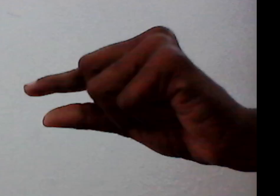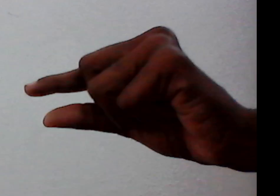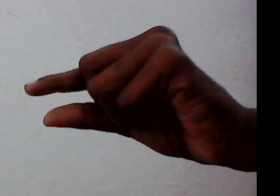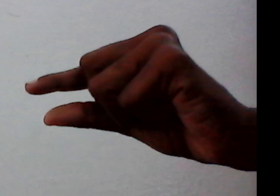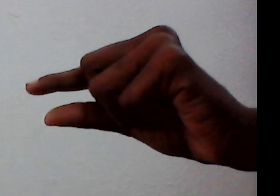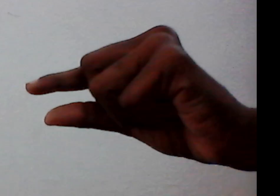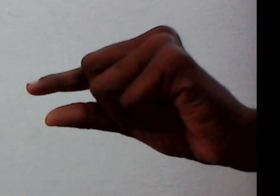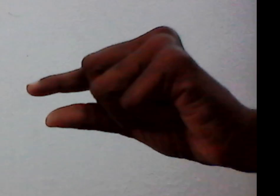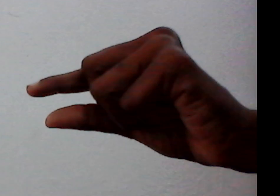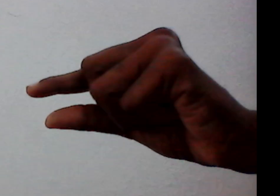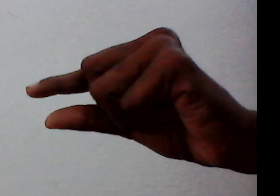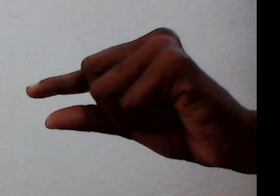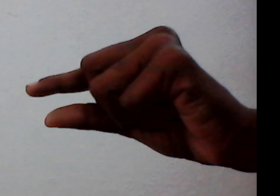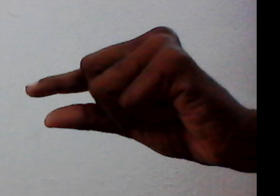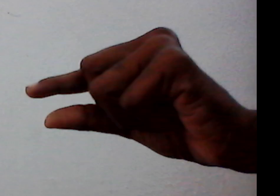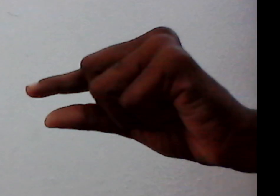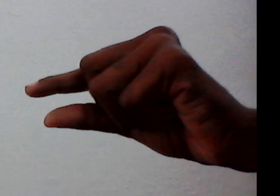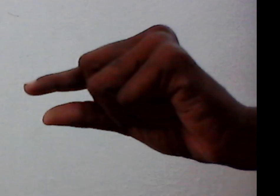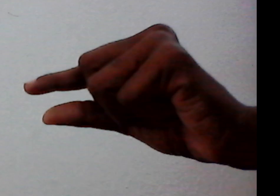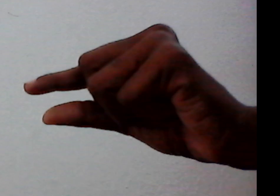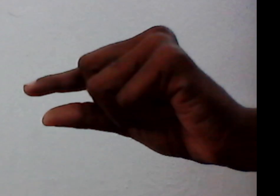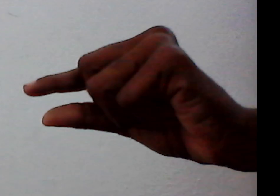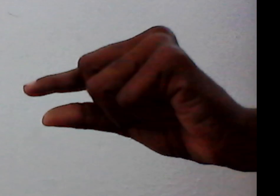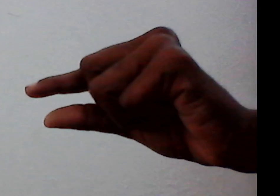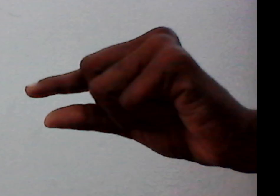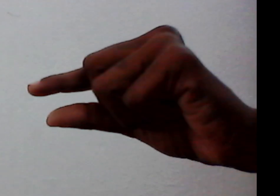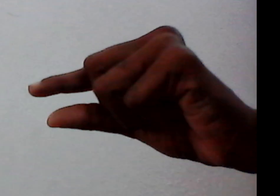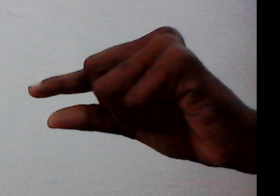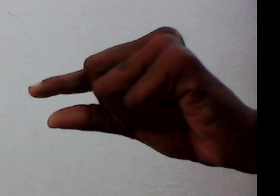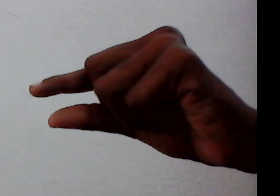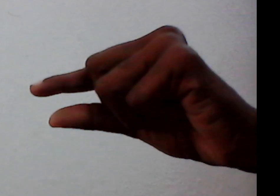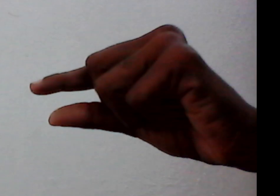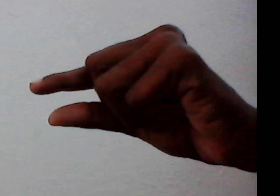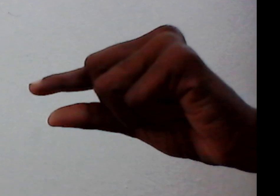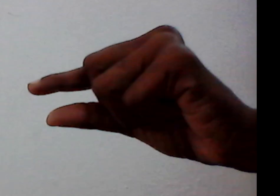ഉ